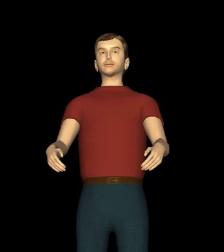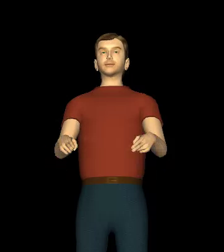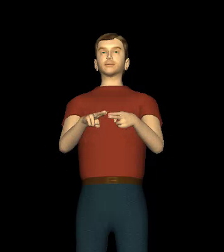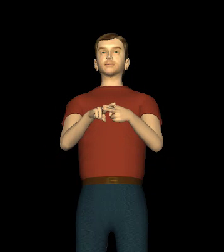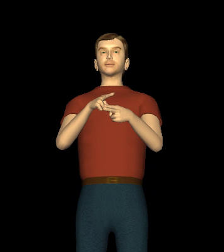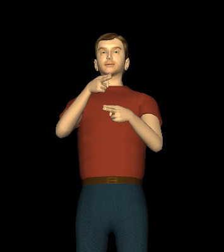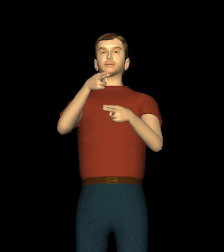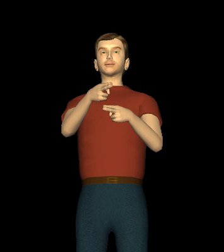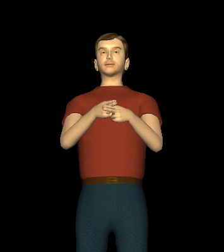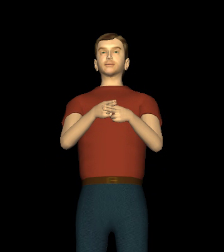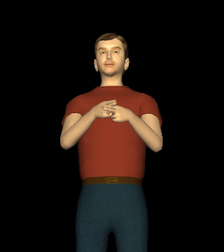اسم